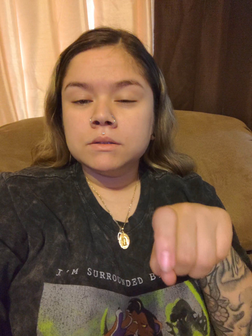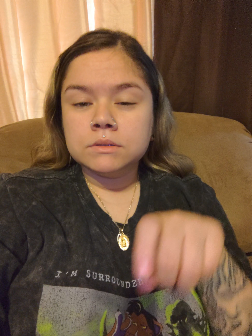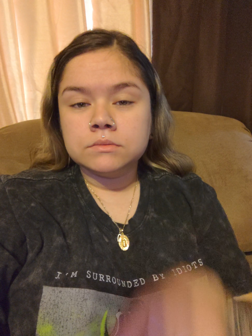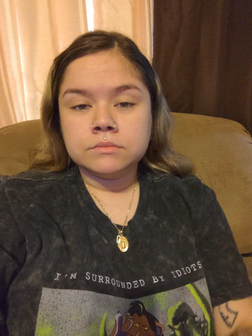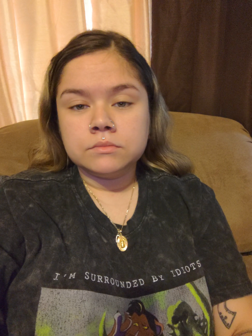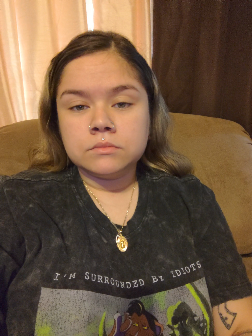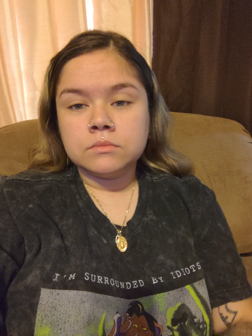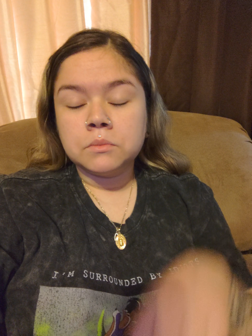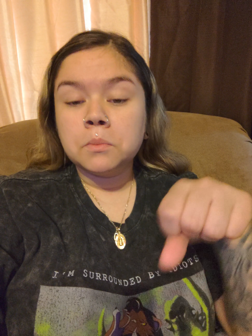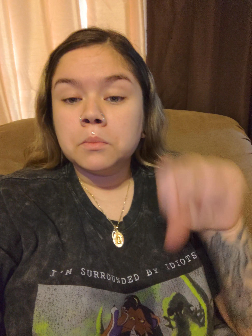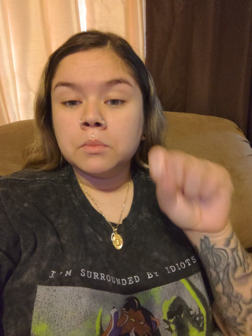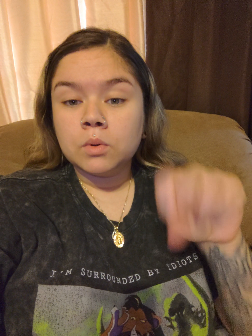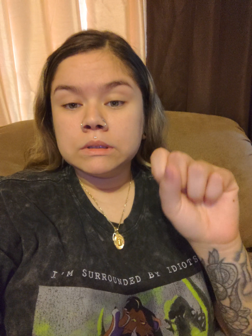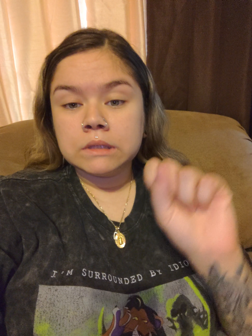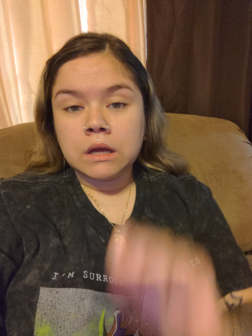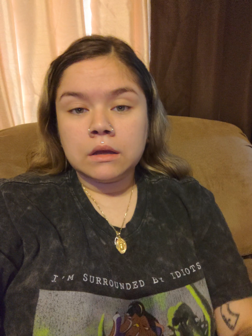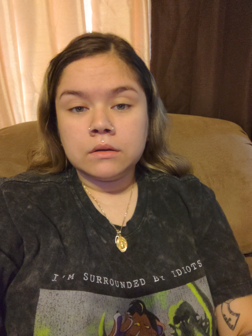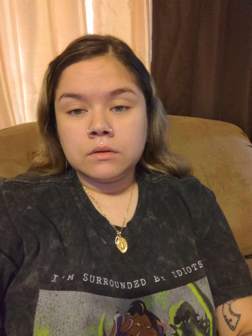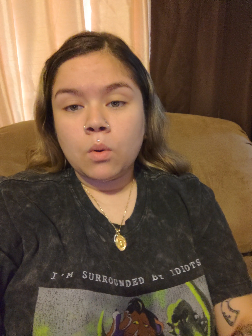motorcycle